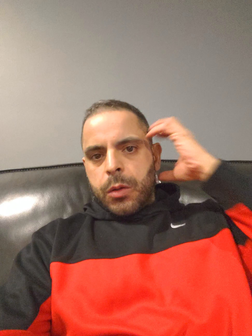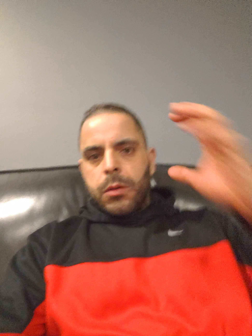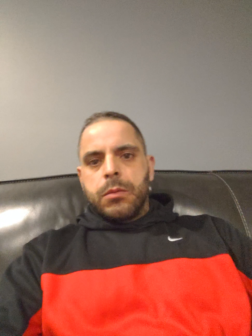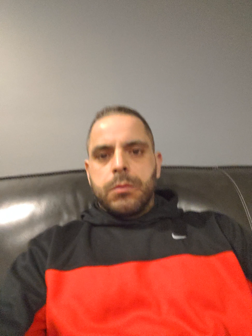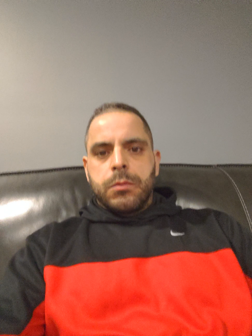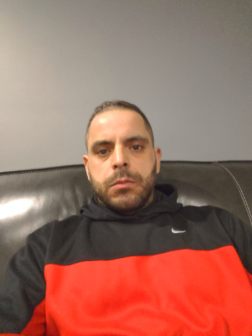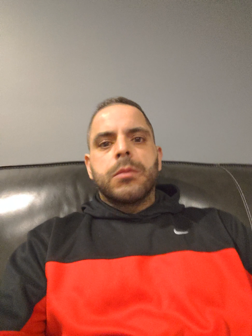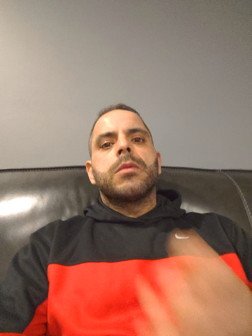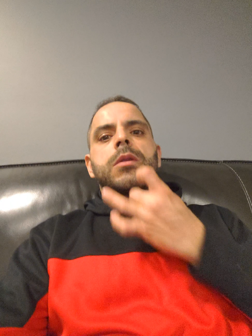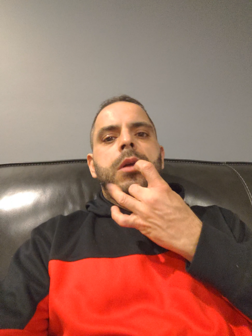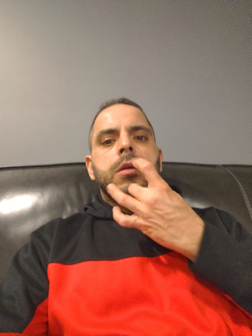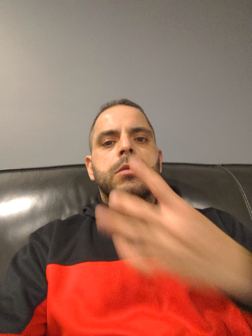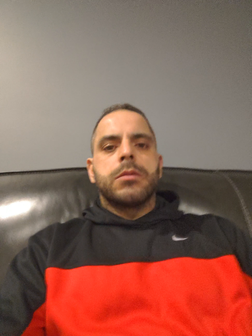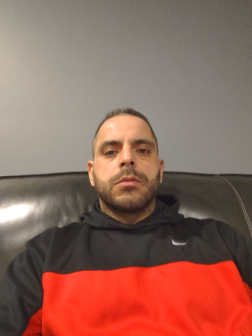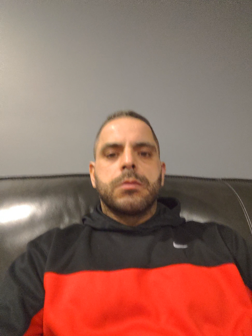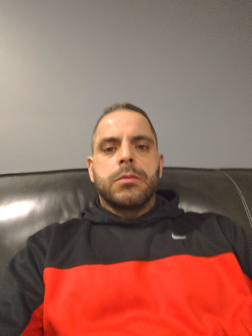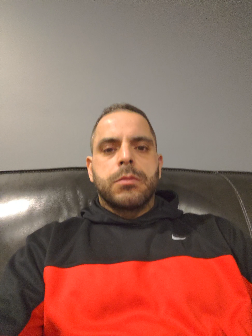lamp